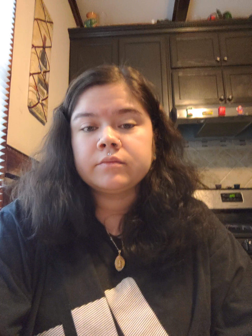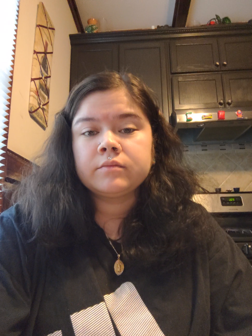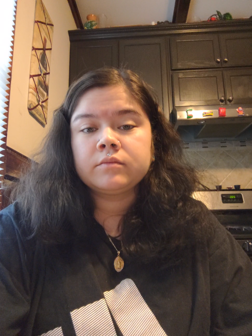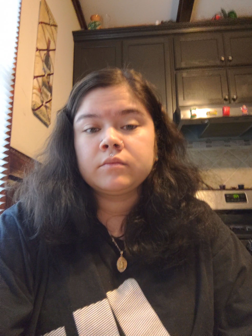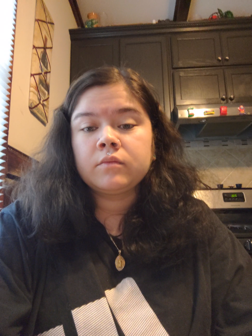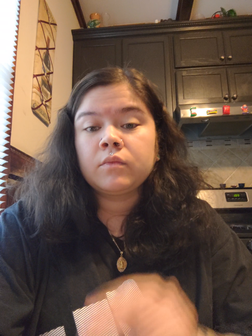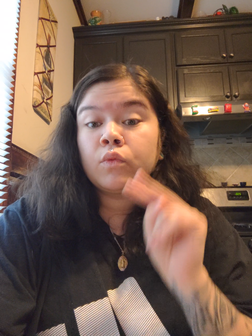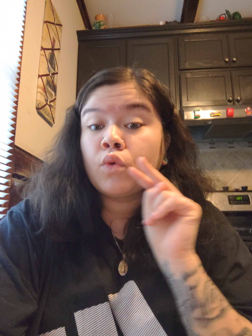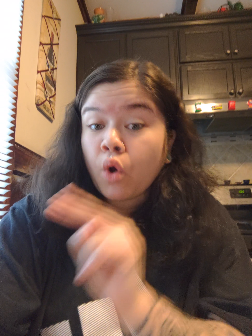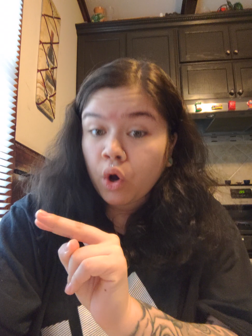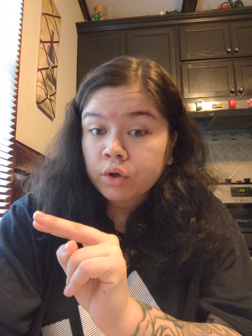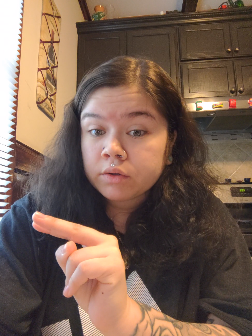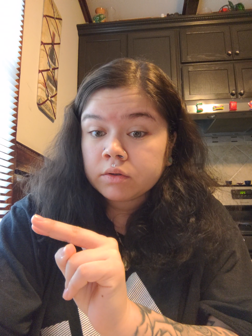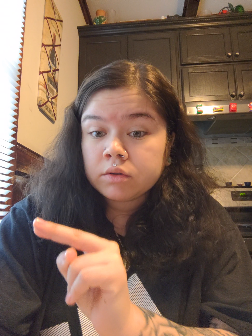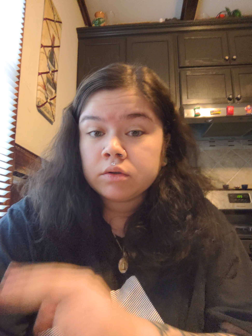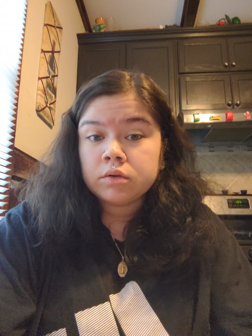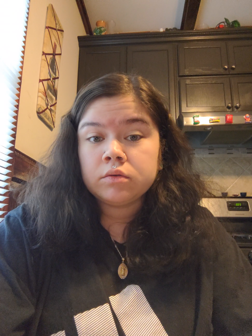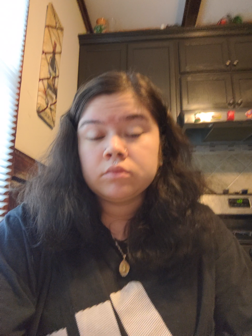look